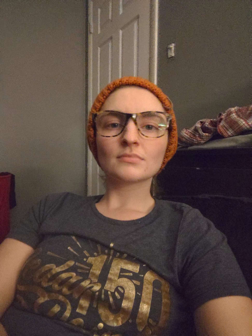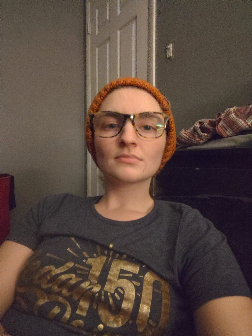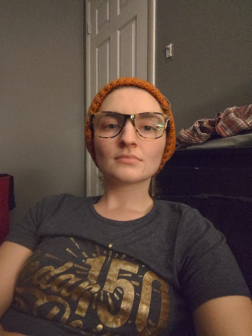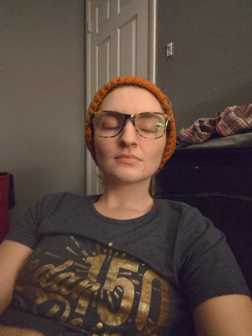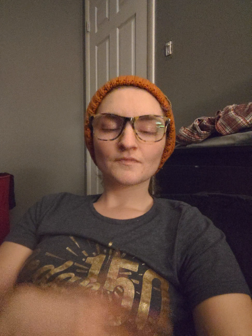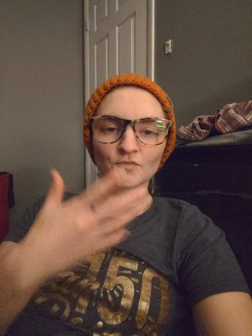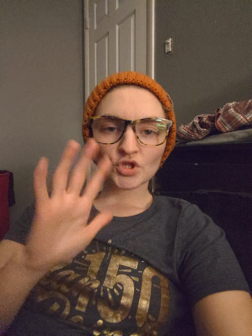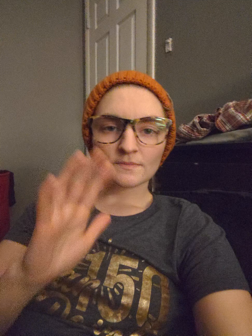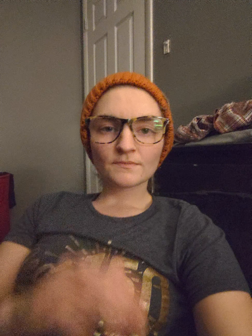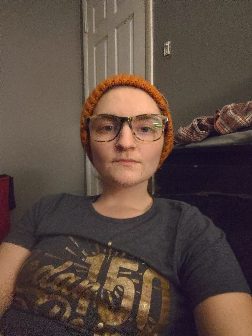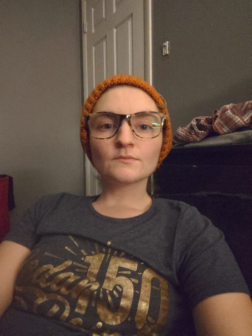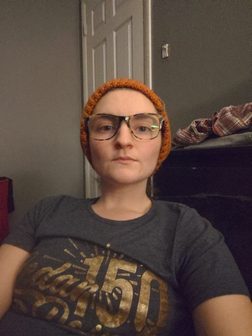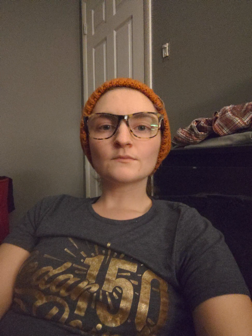finish